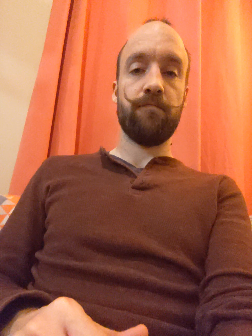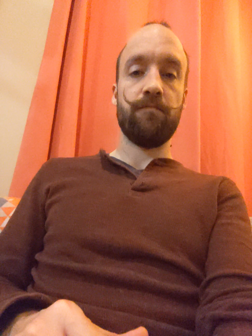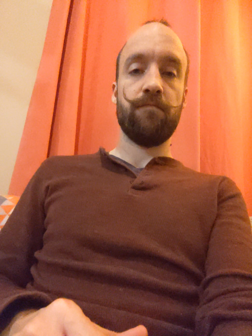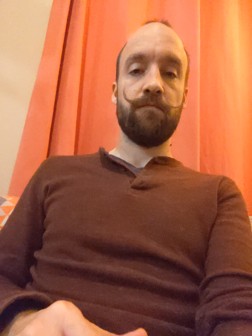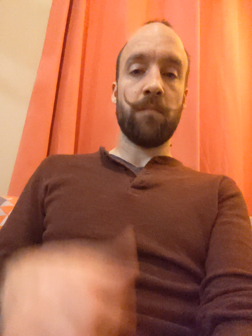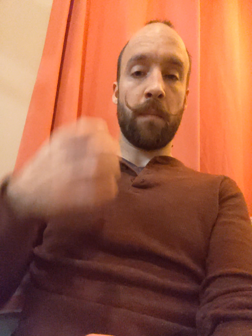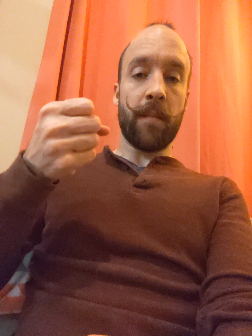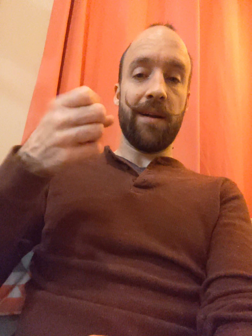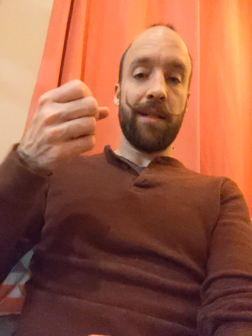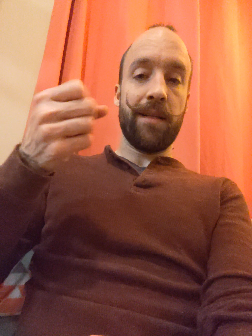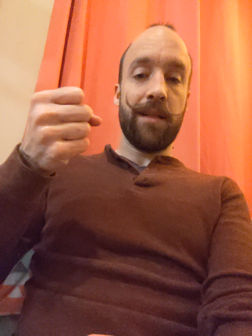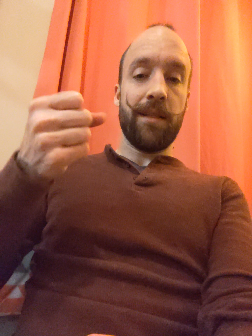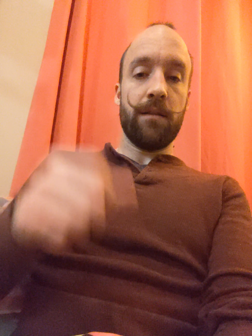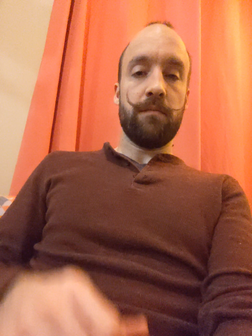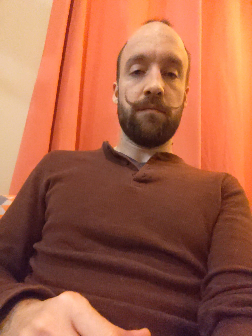milk